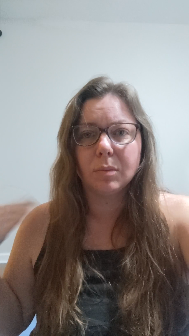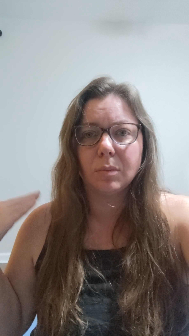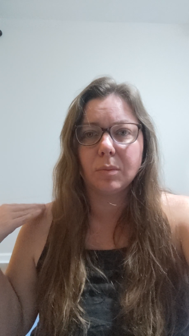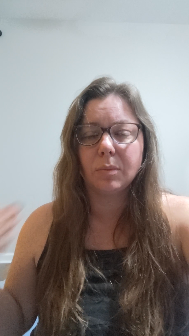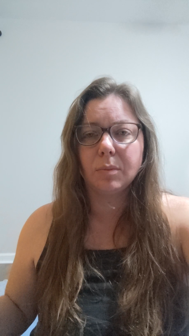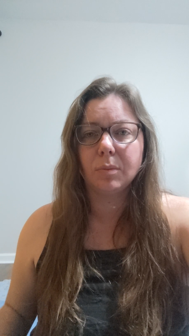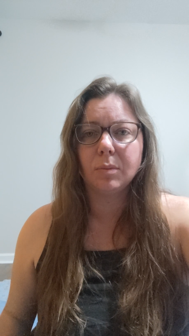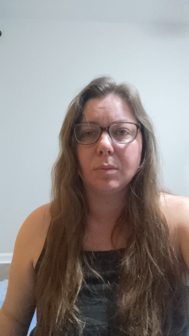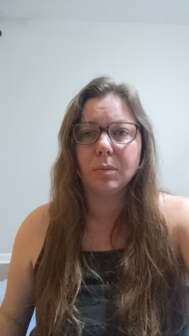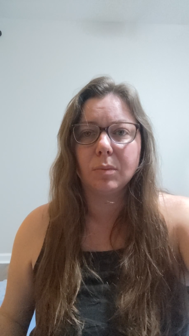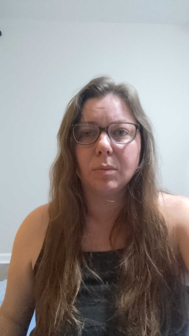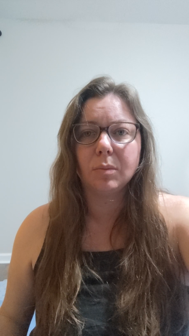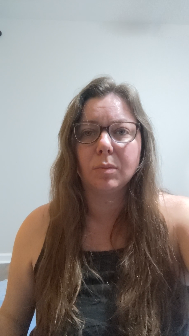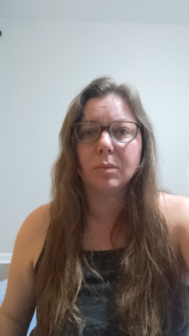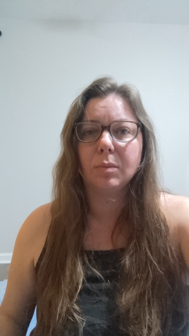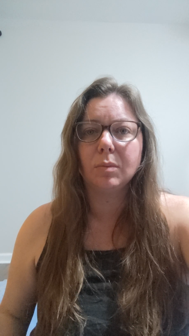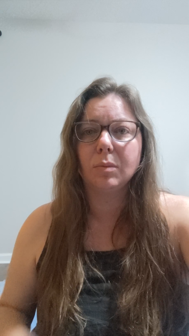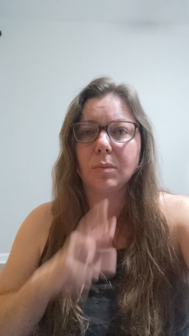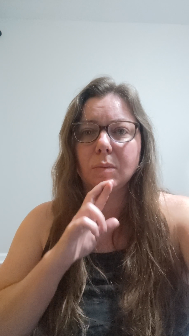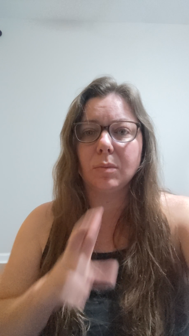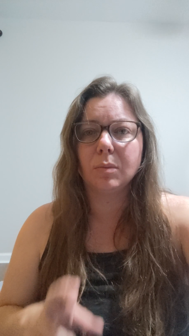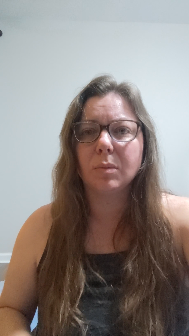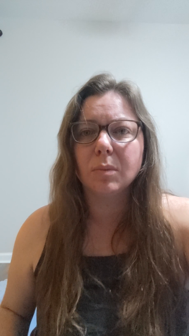are